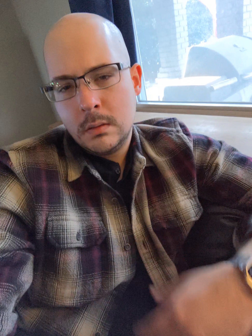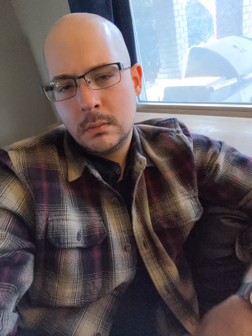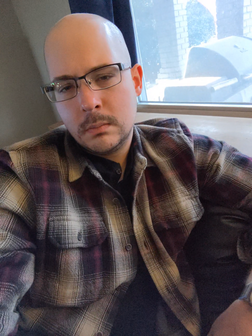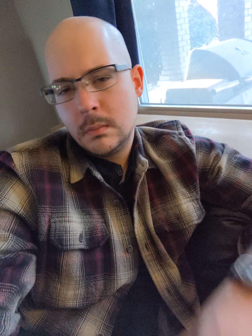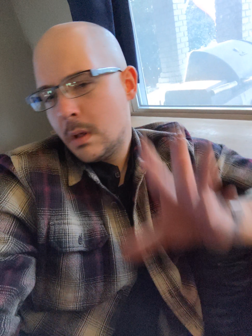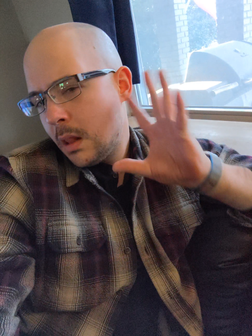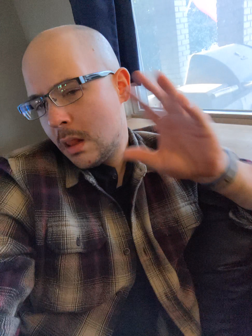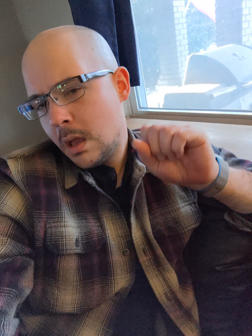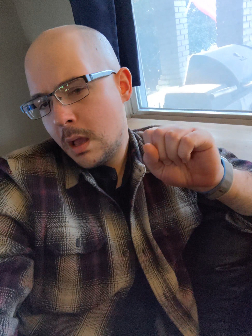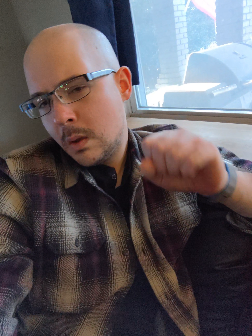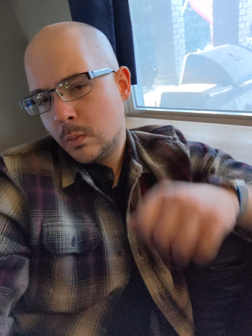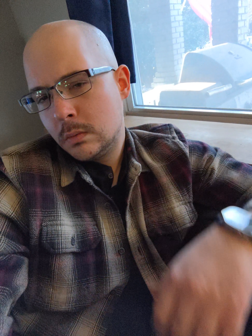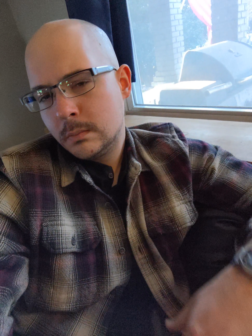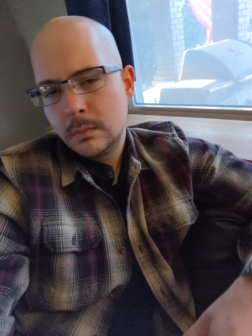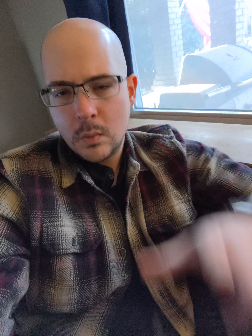loud